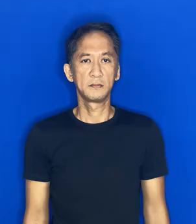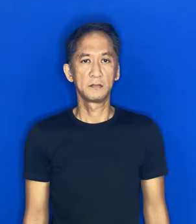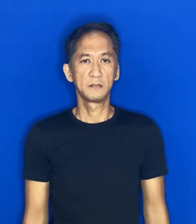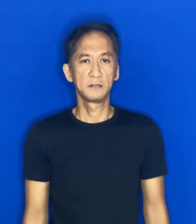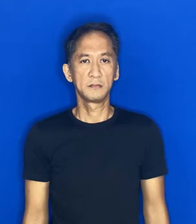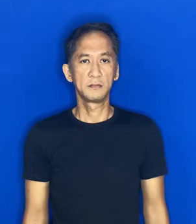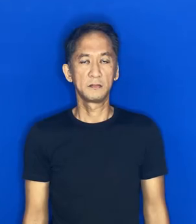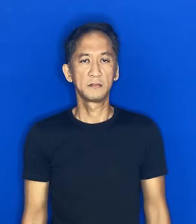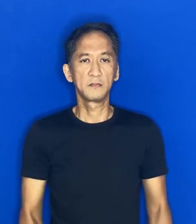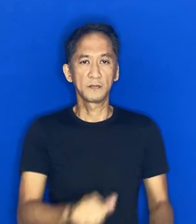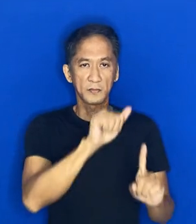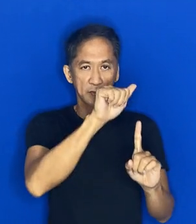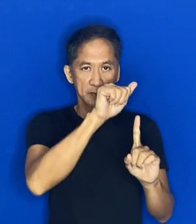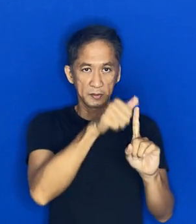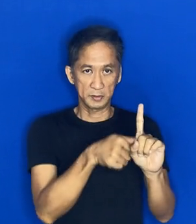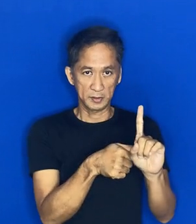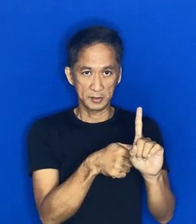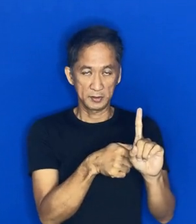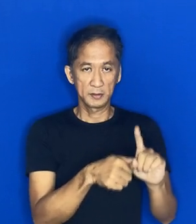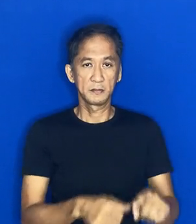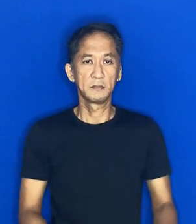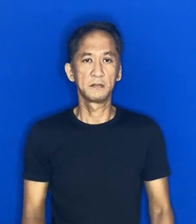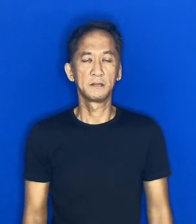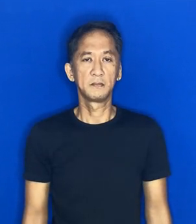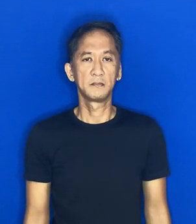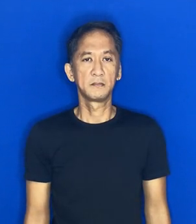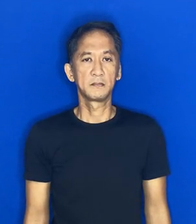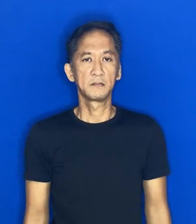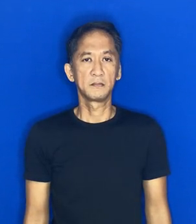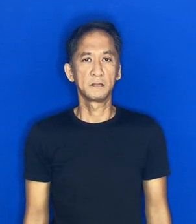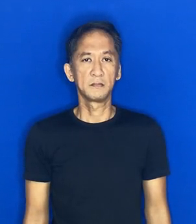april